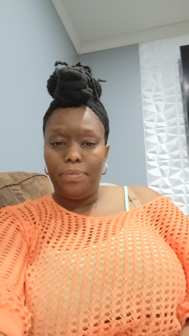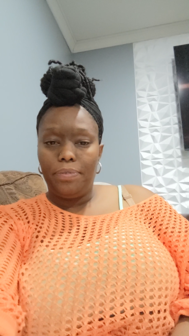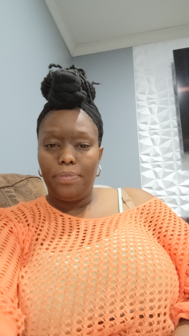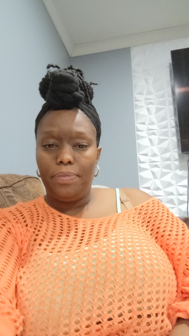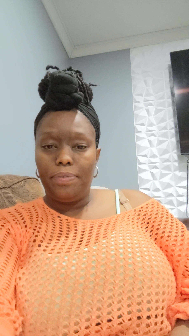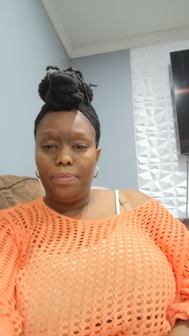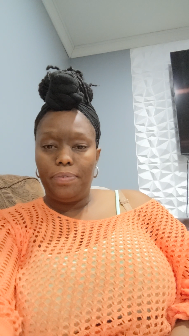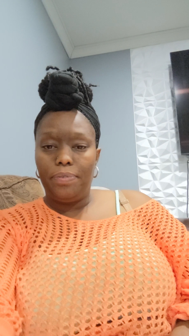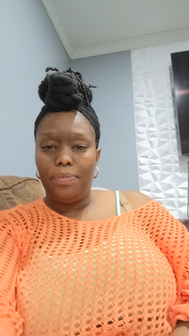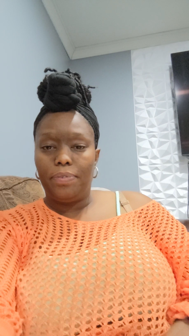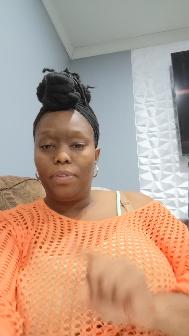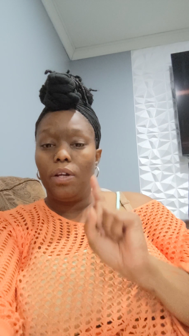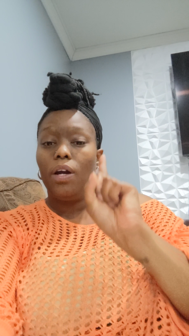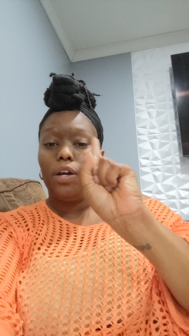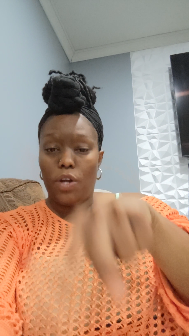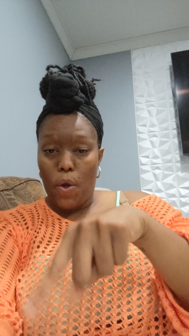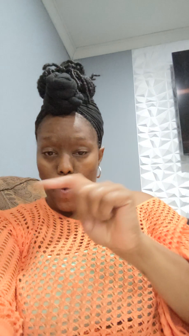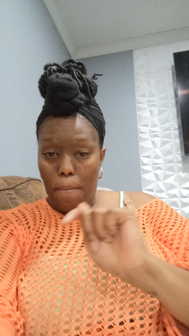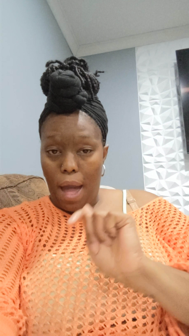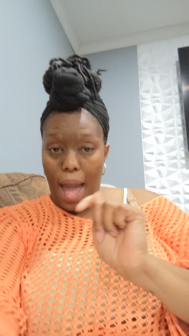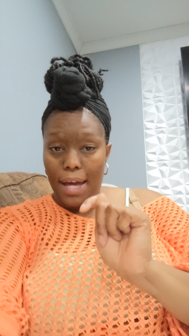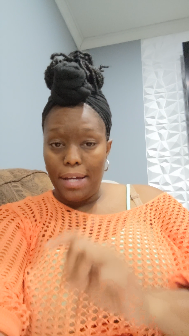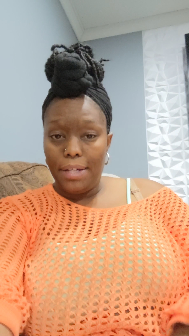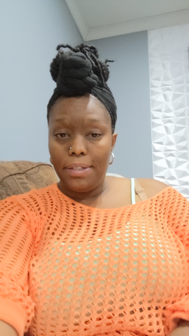go potty